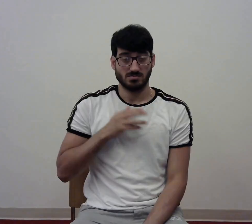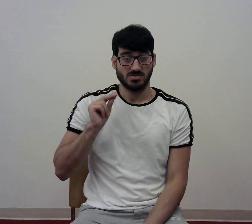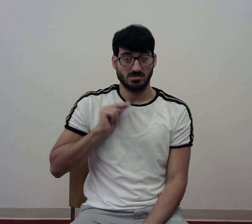iş